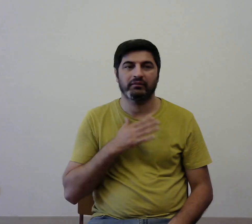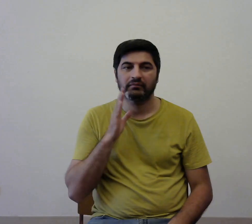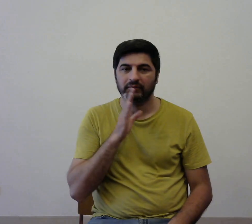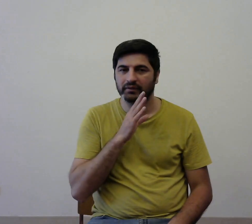ana